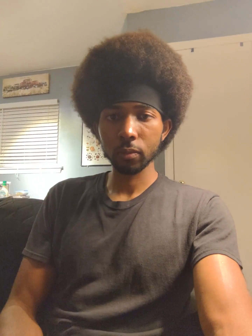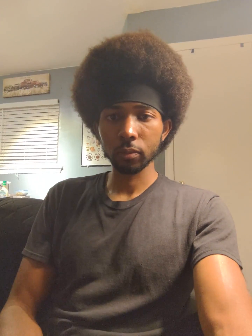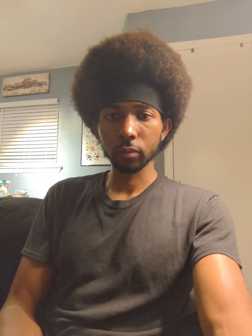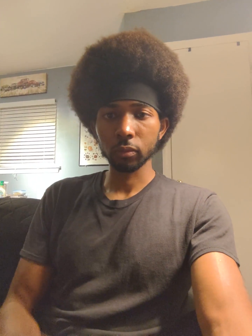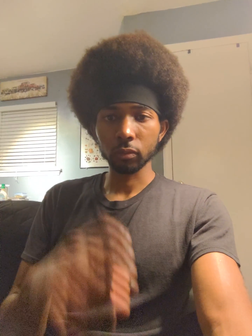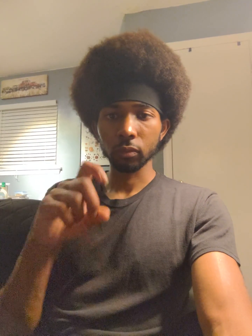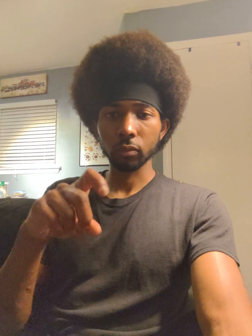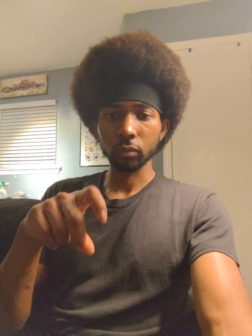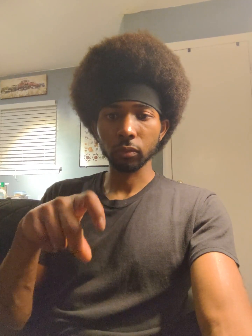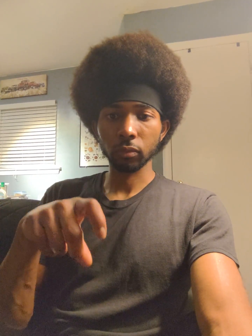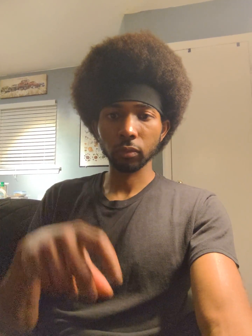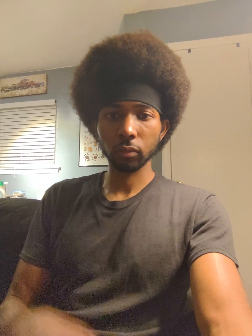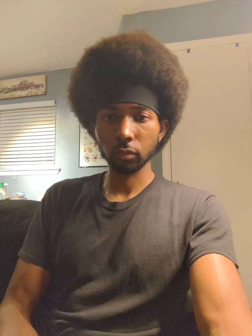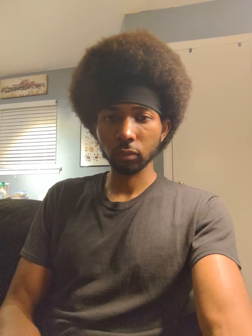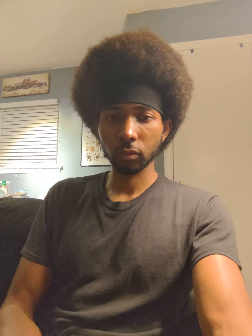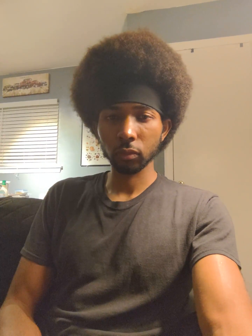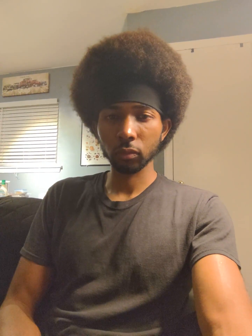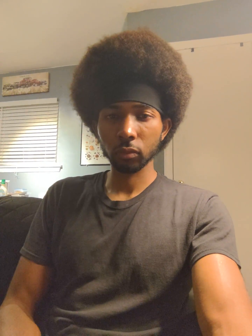need